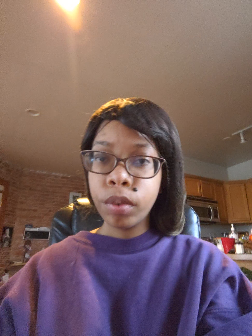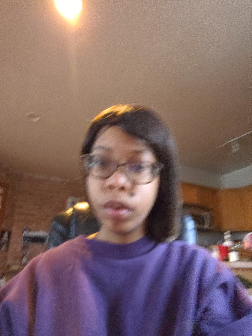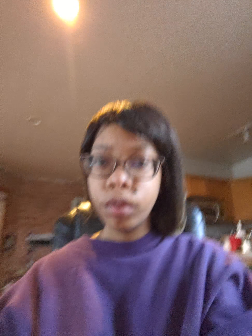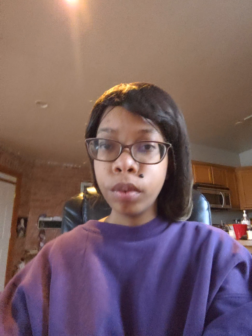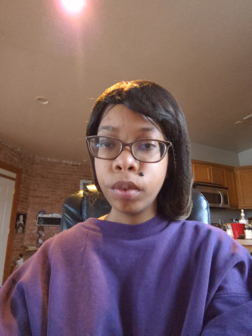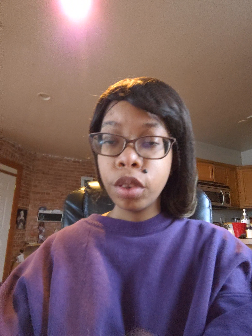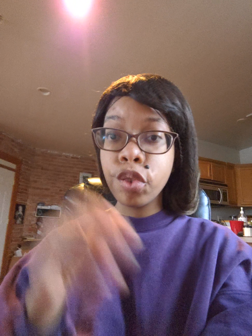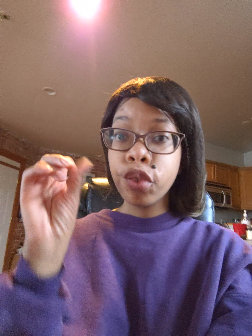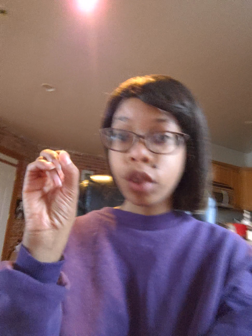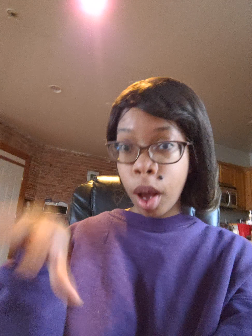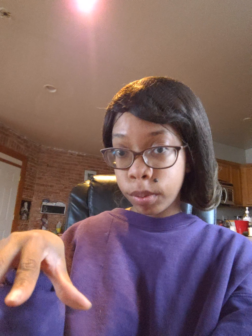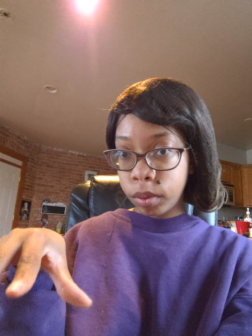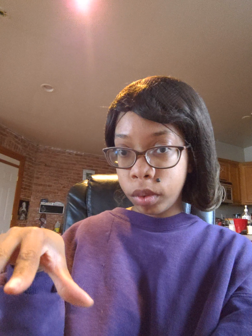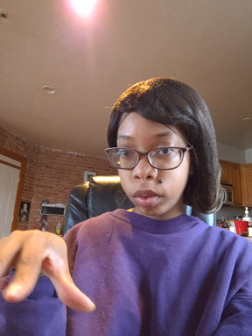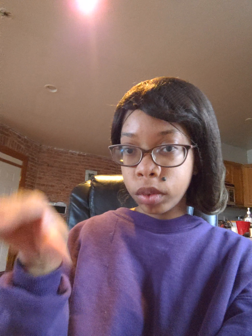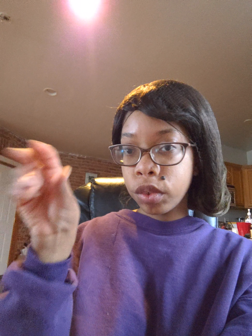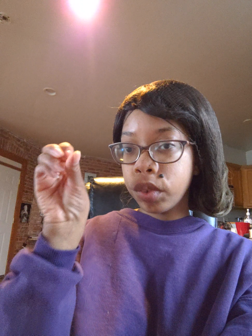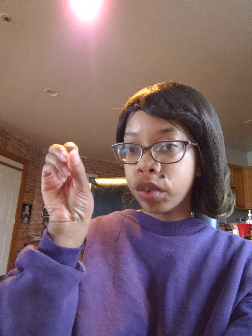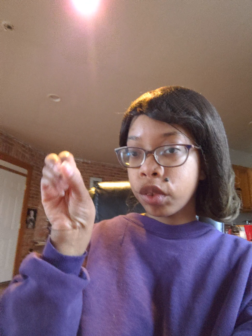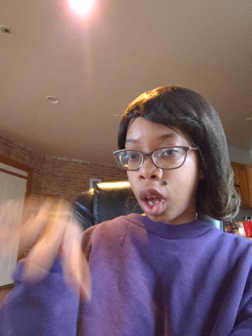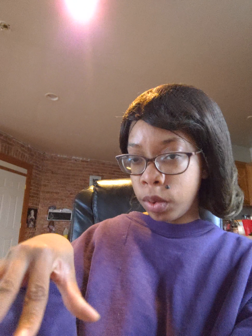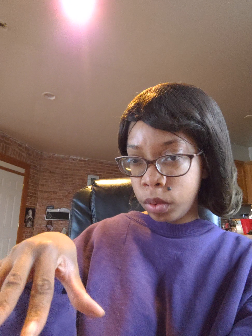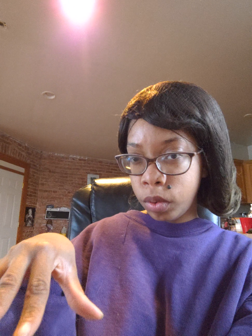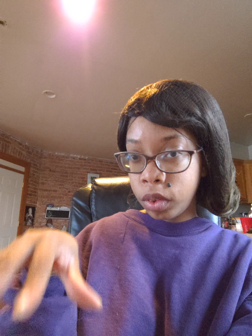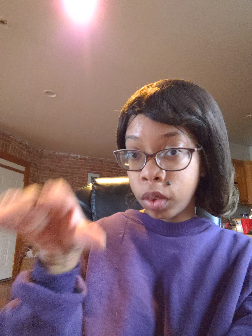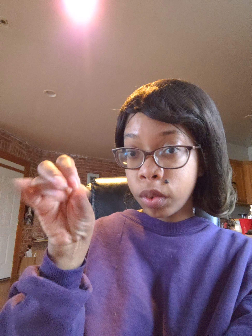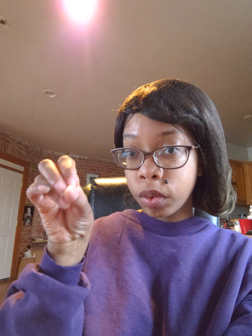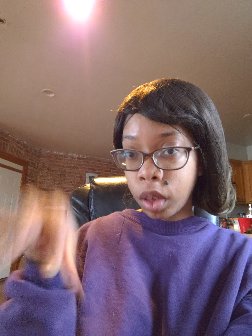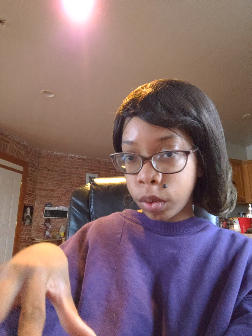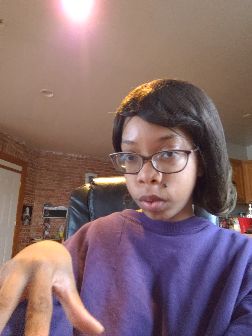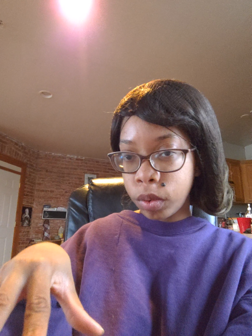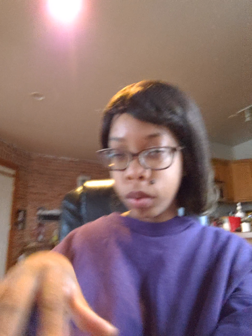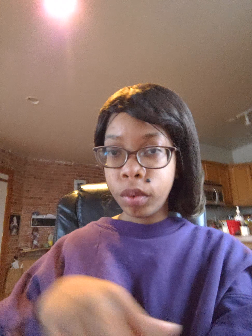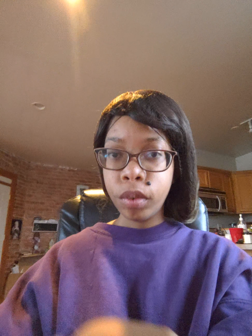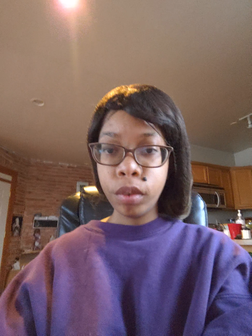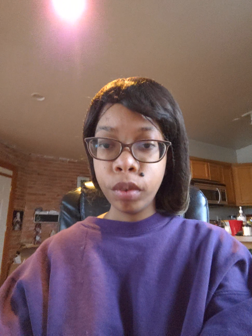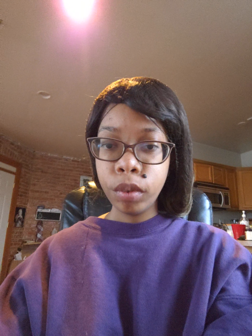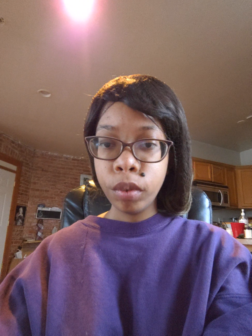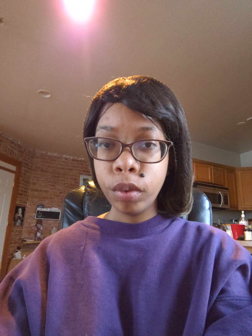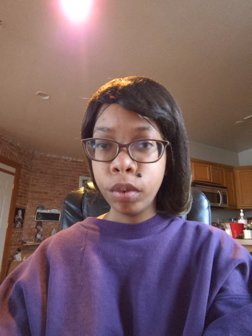drop